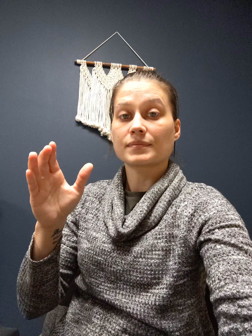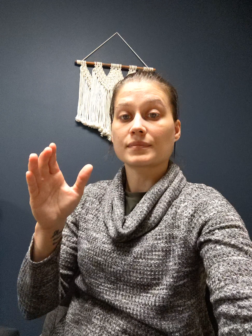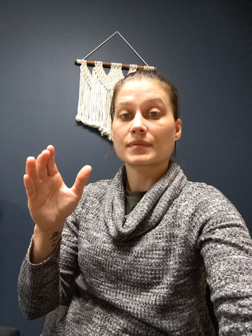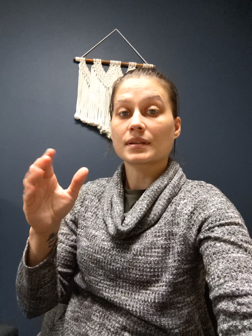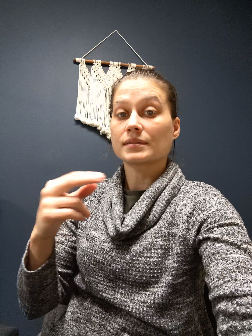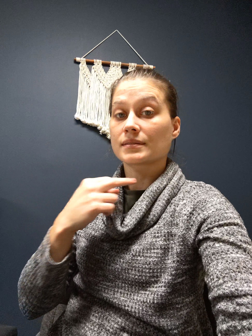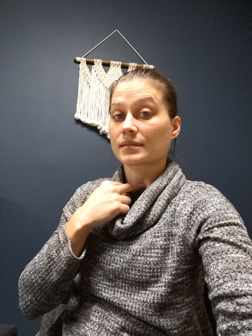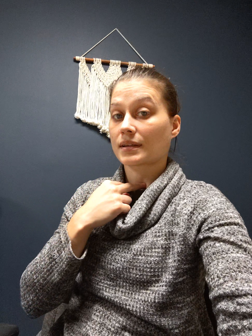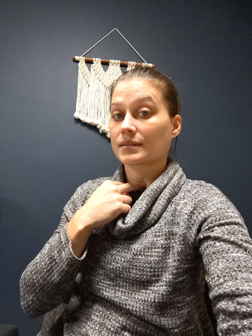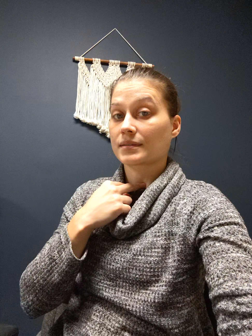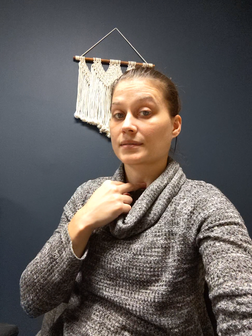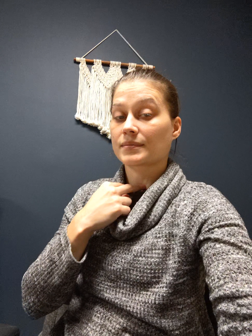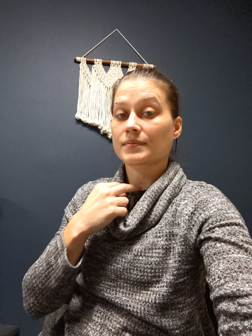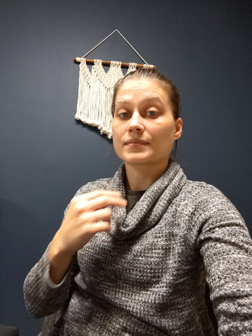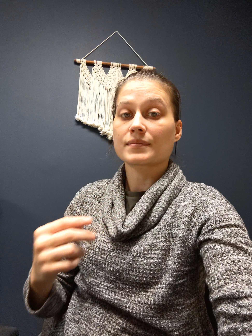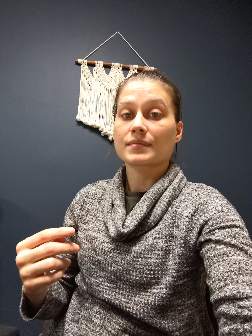stuck